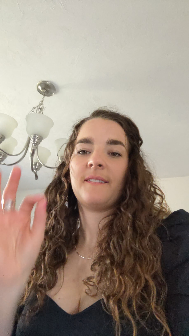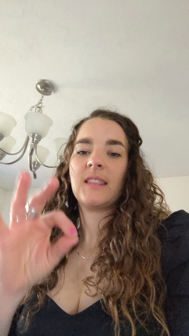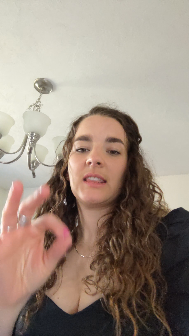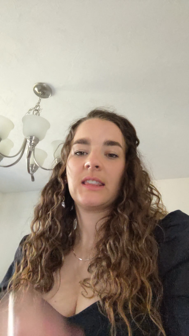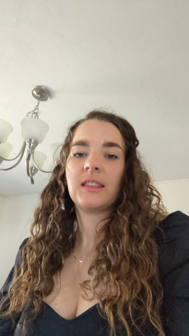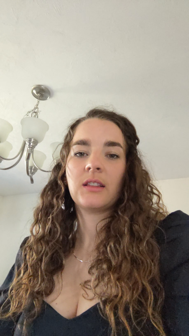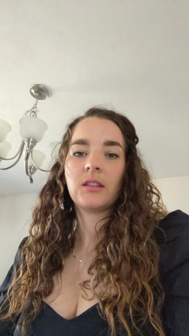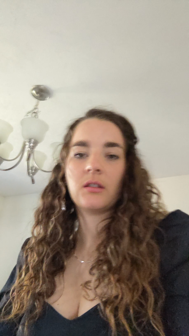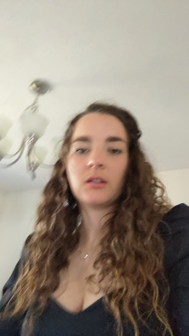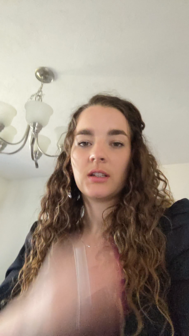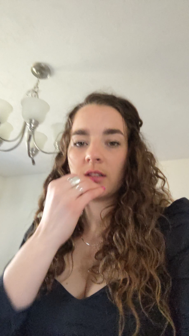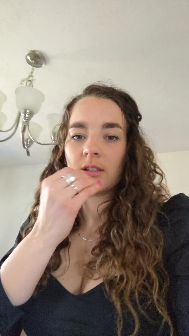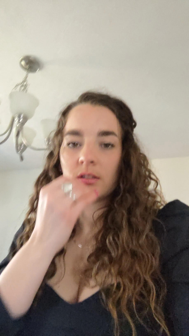eat